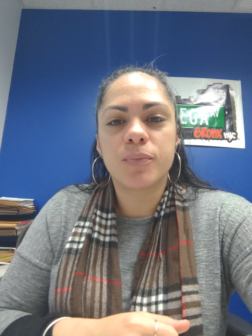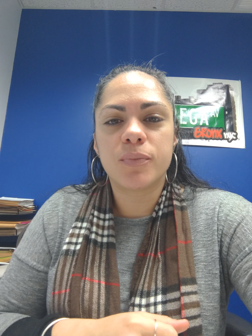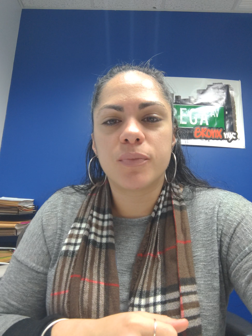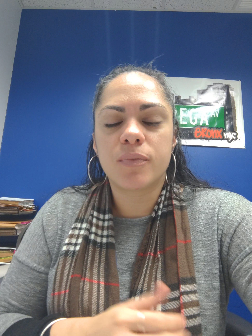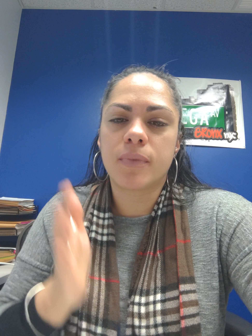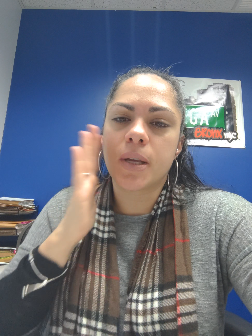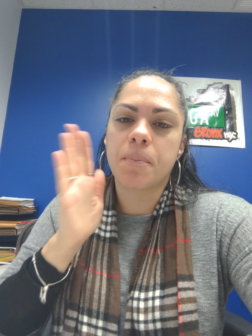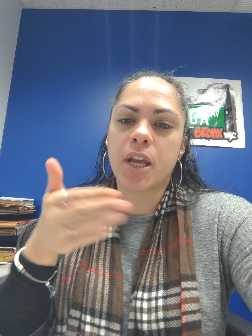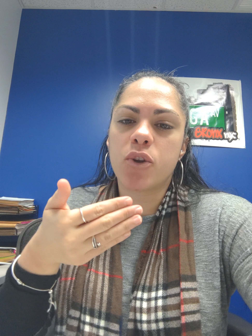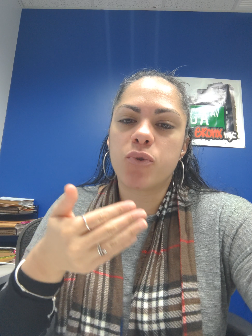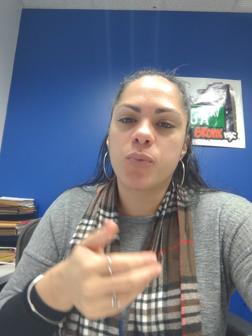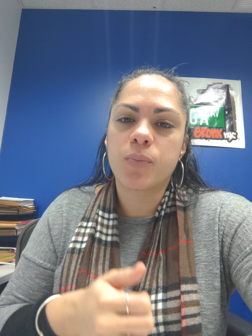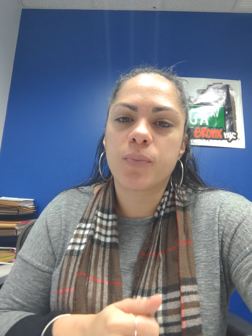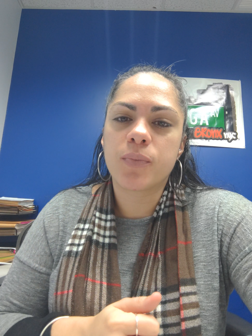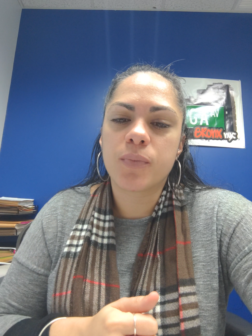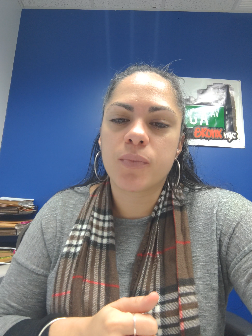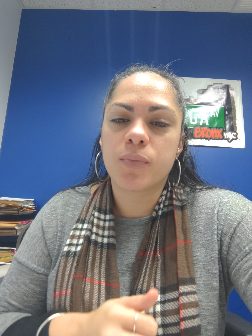bedroom